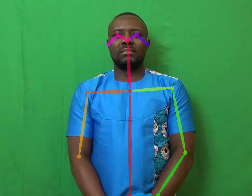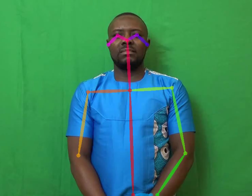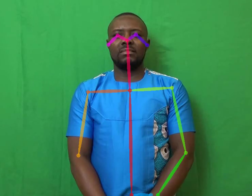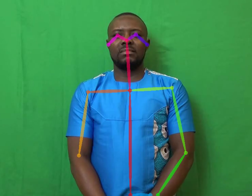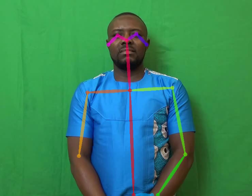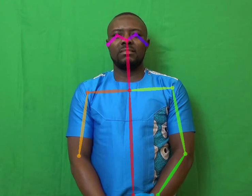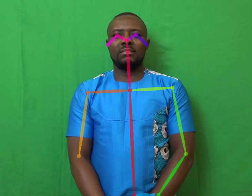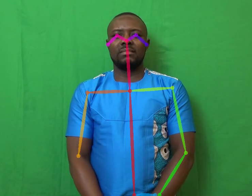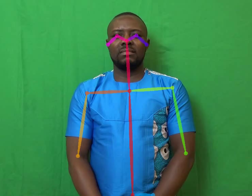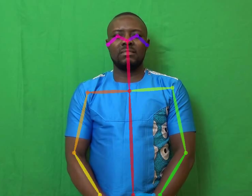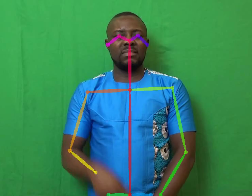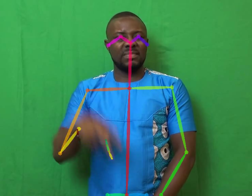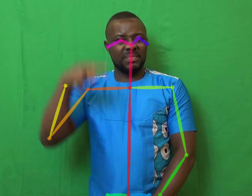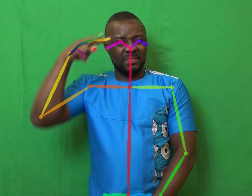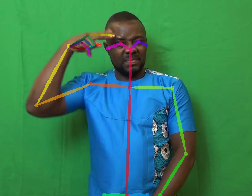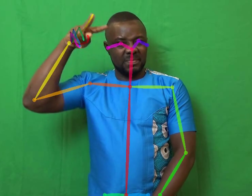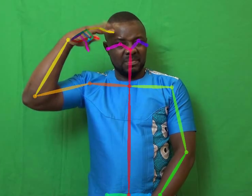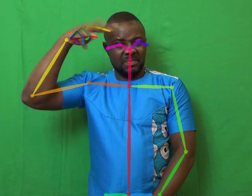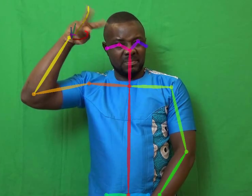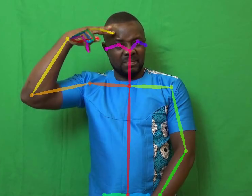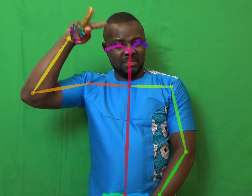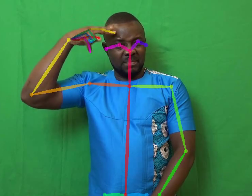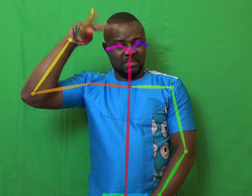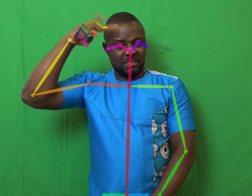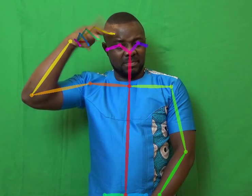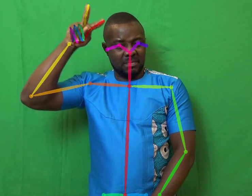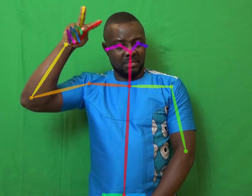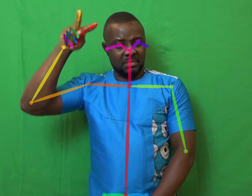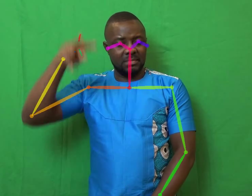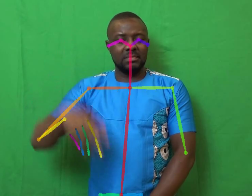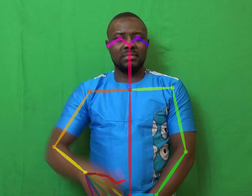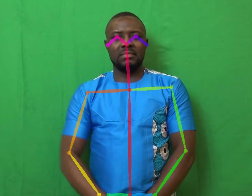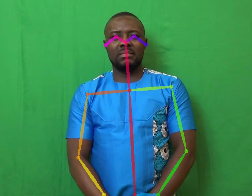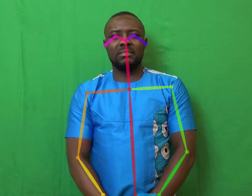violet